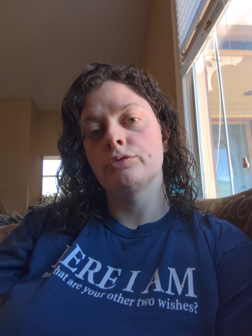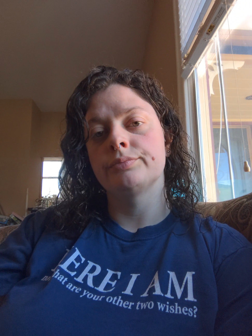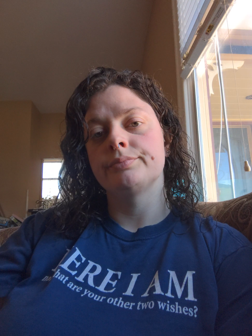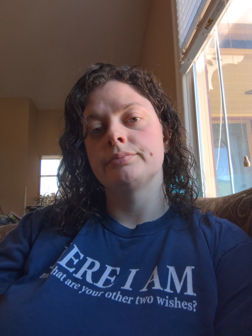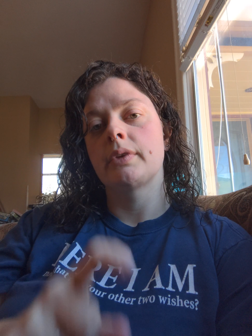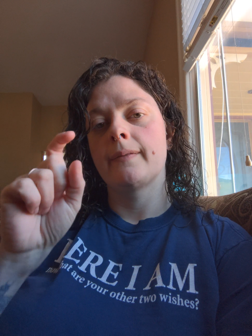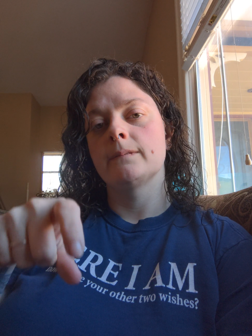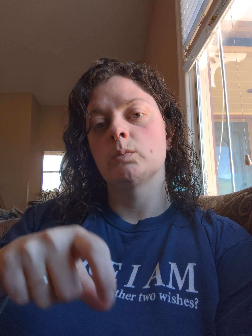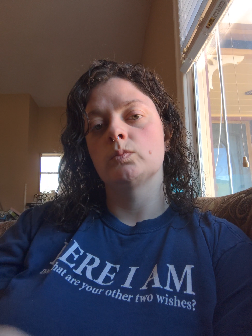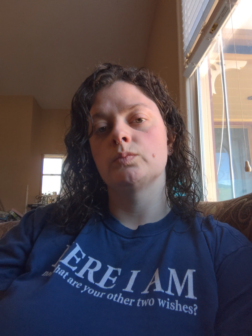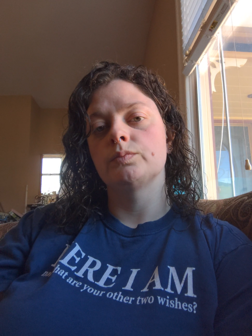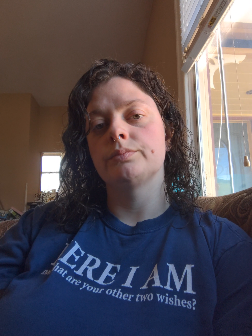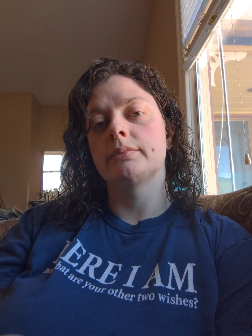have to